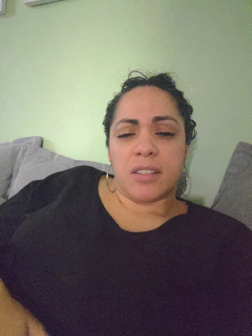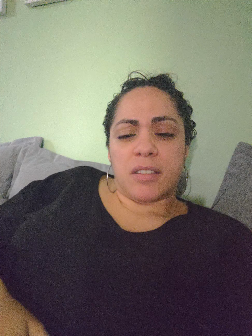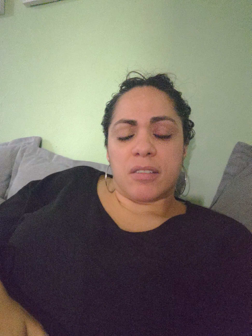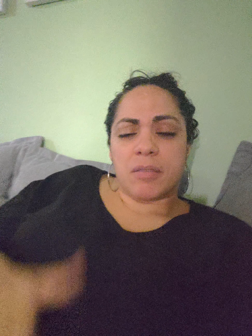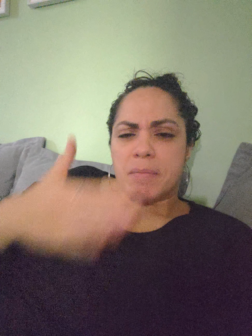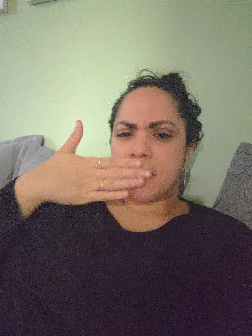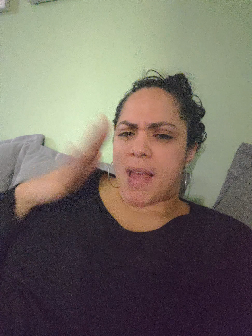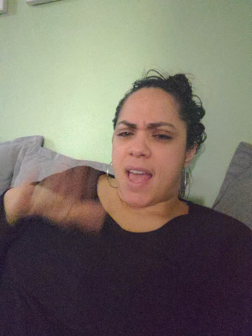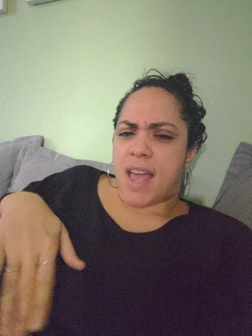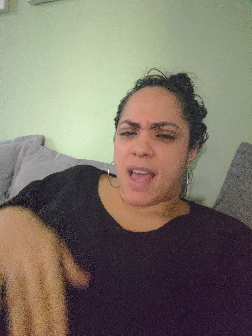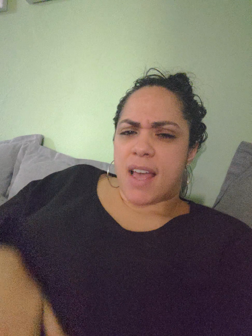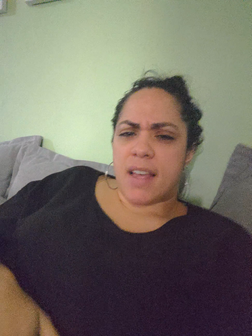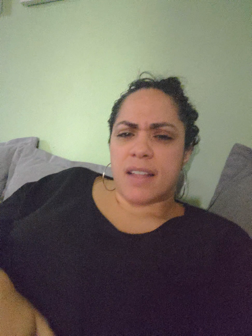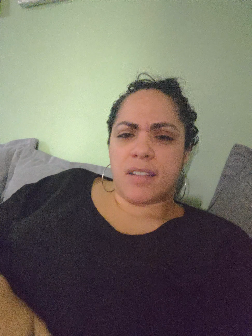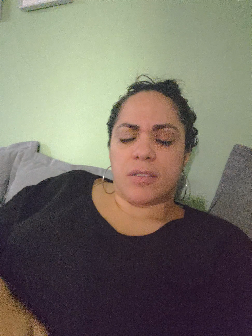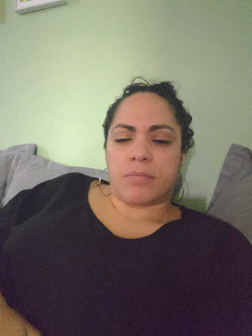bad